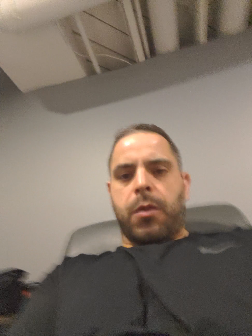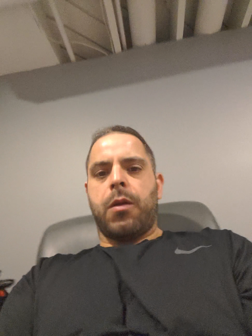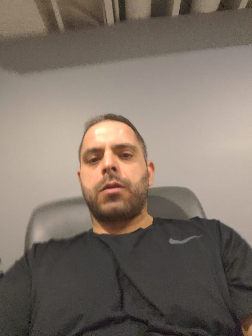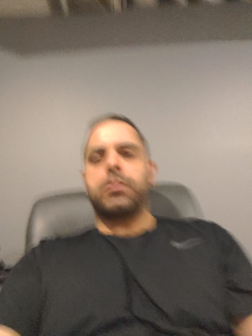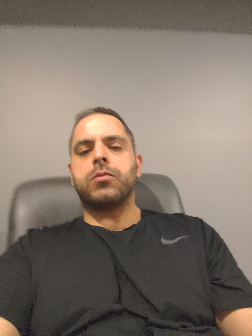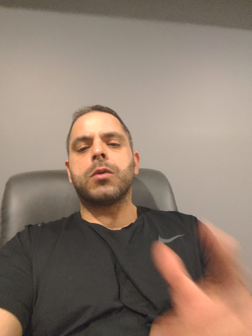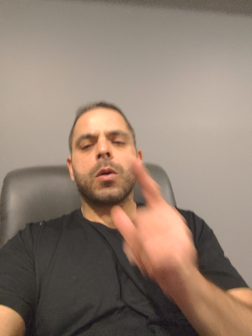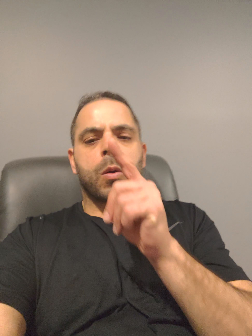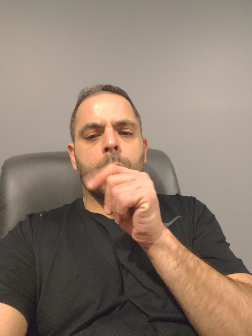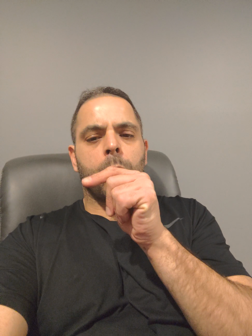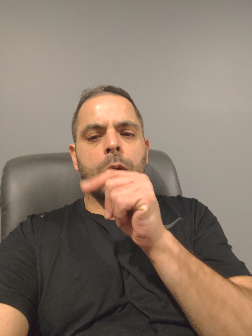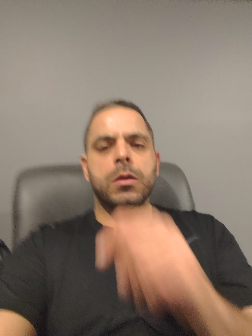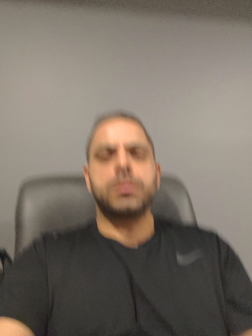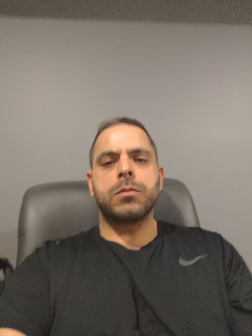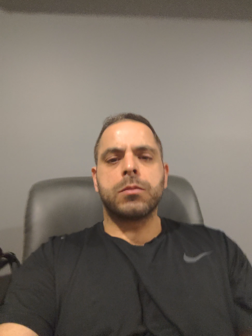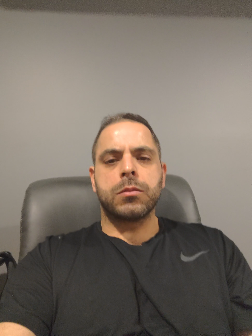who